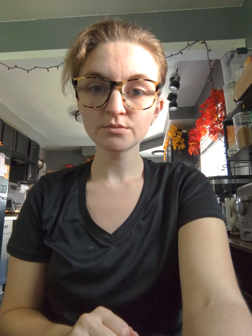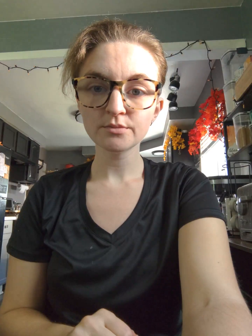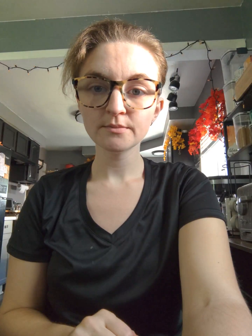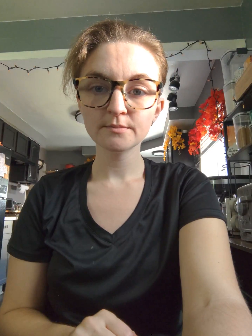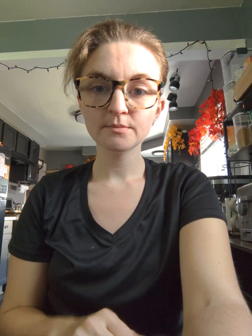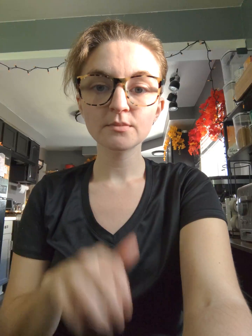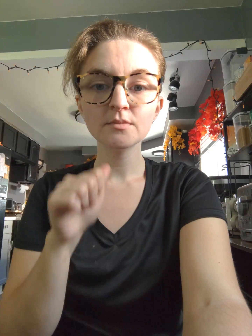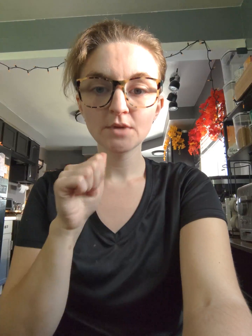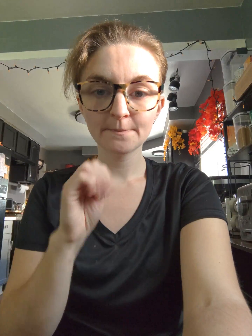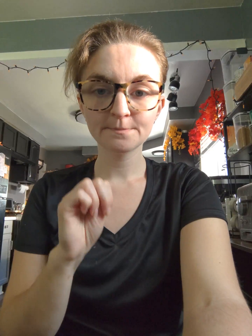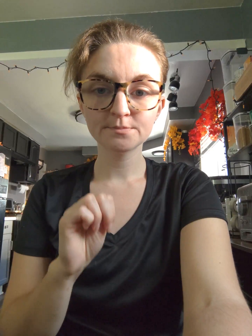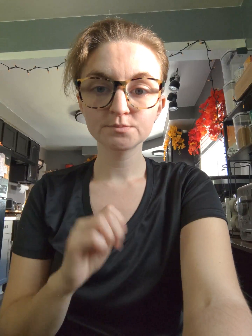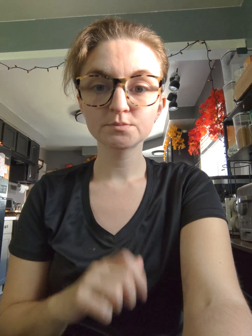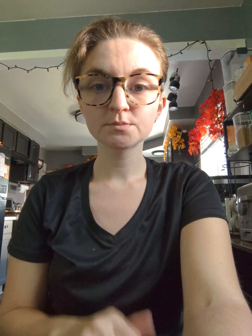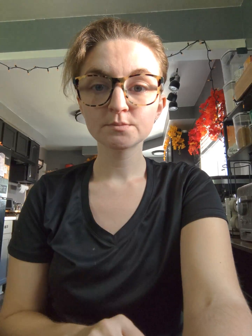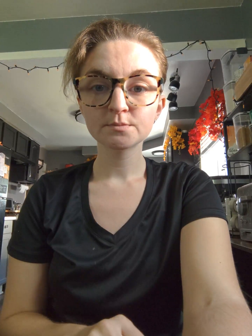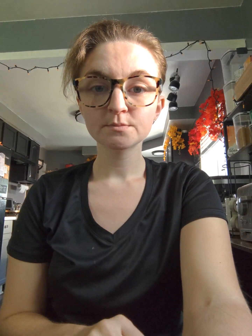am